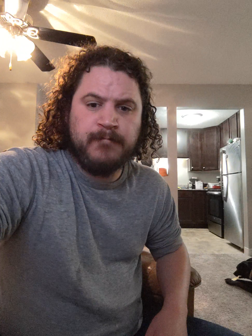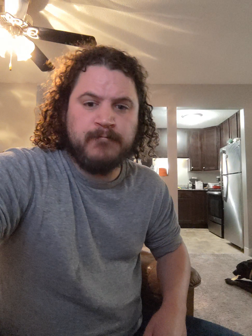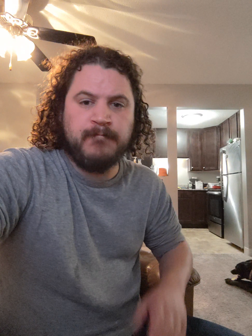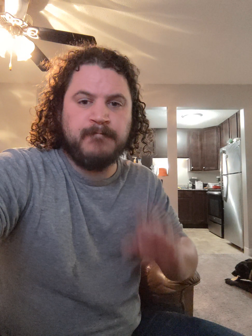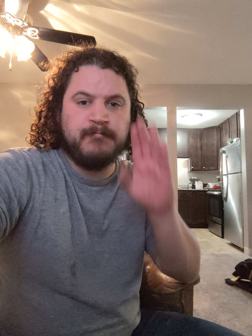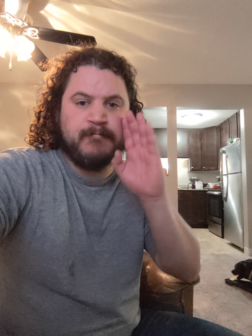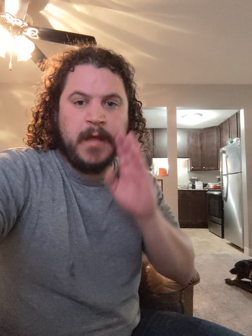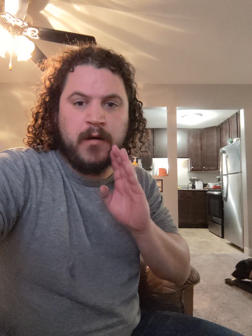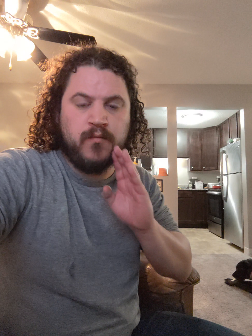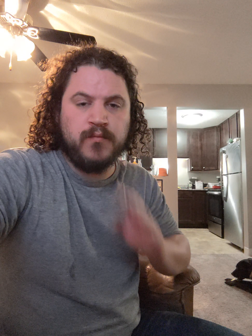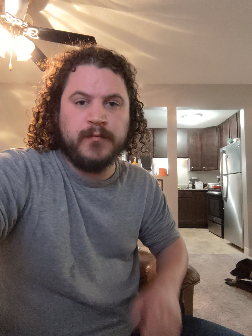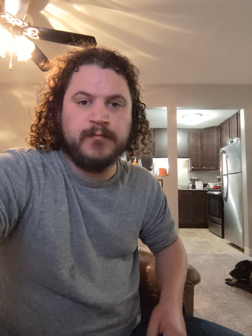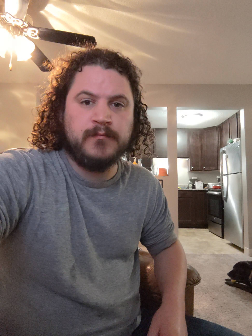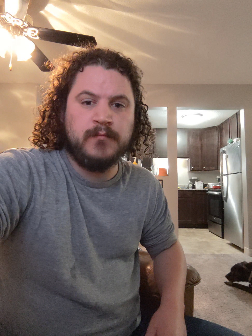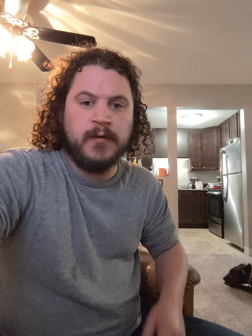brown